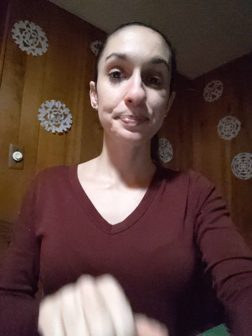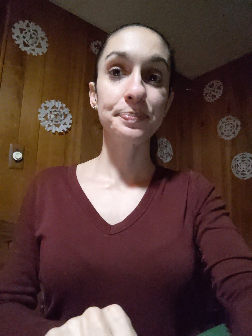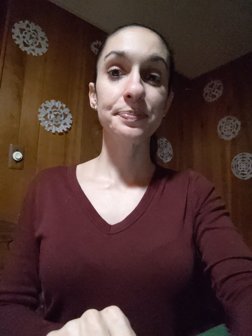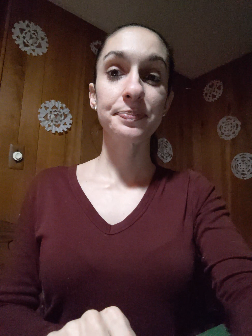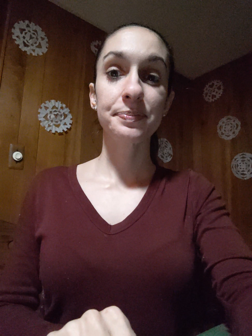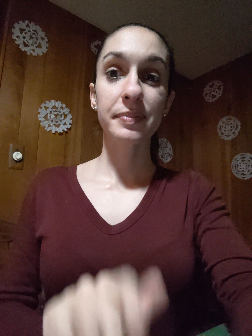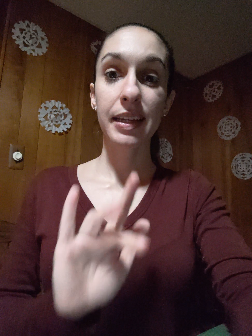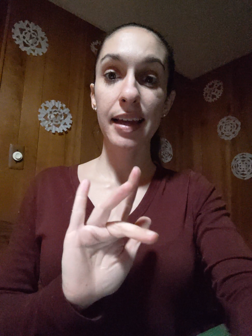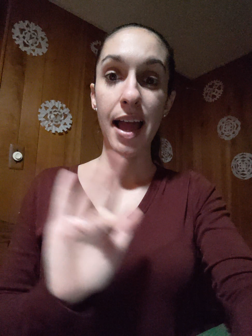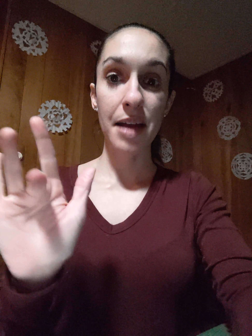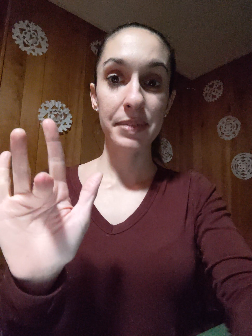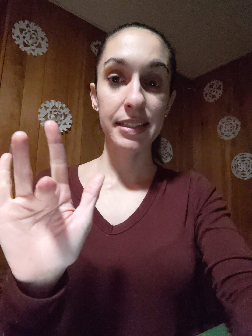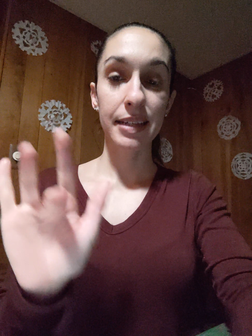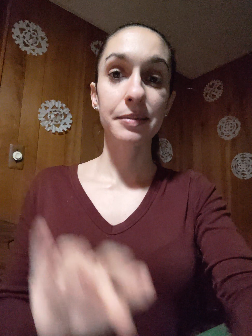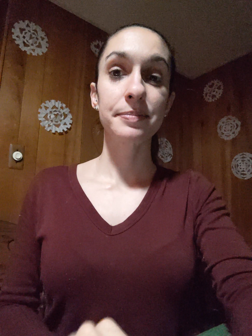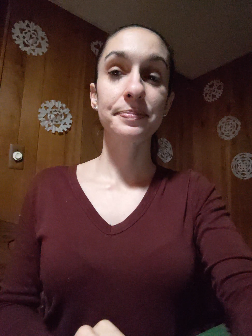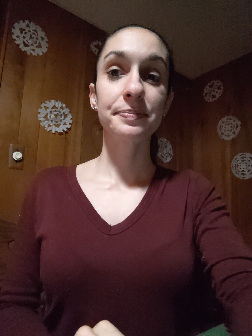empty